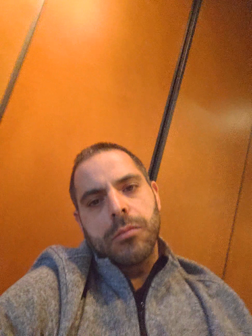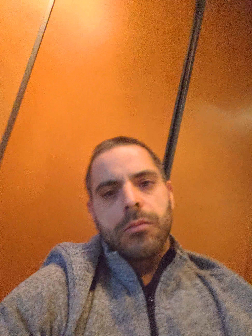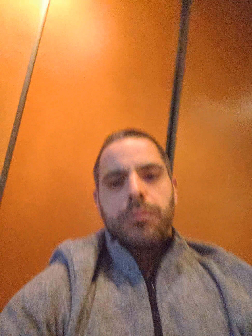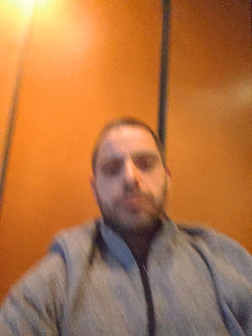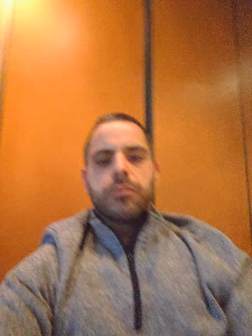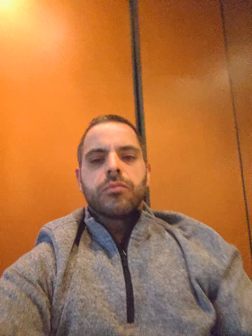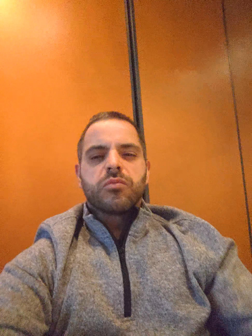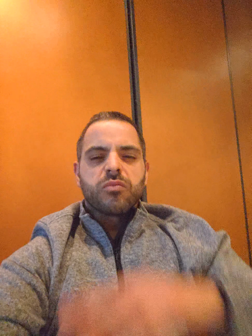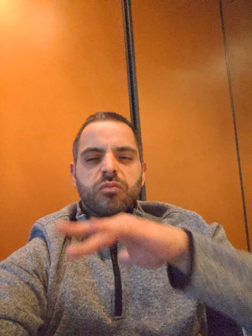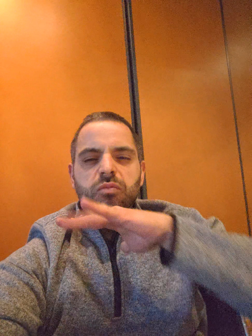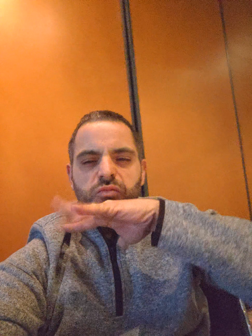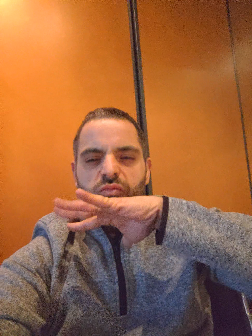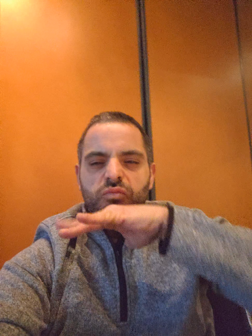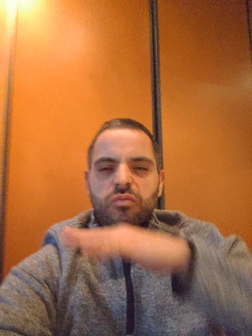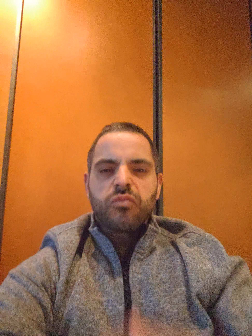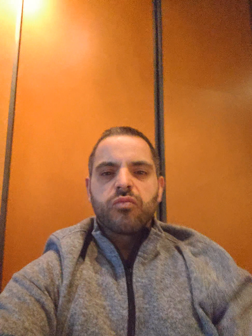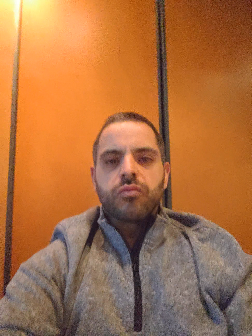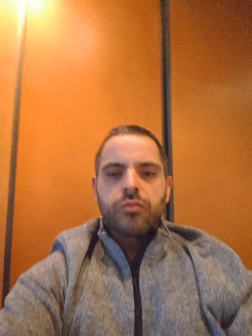dirty